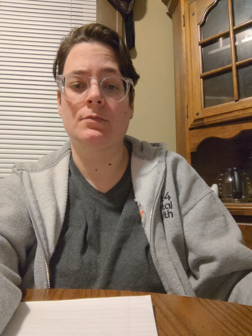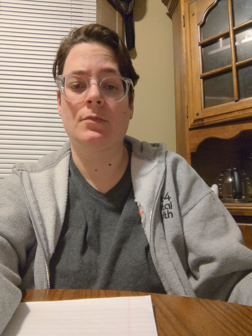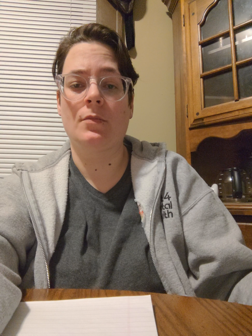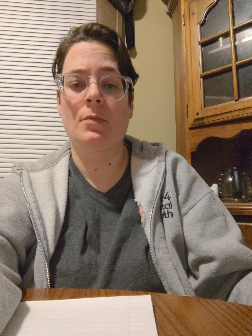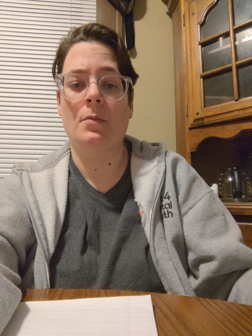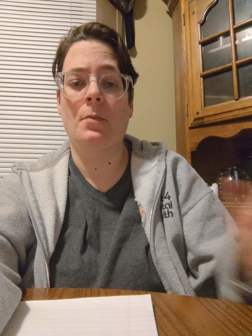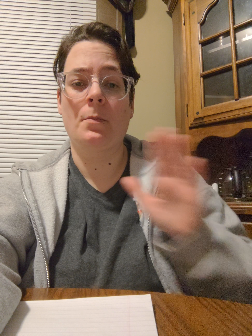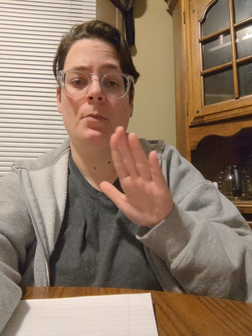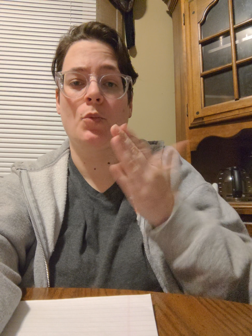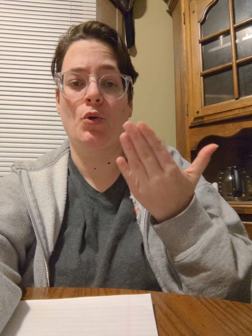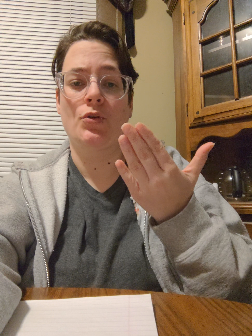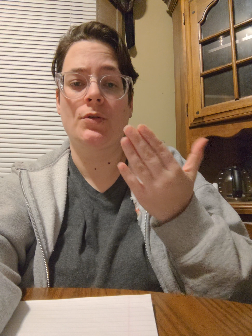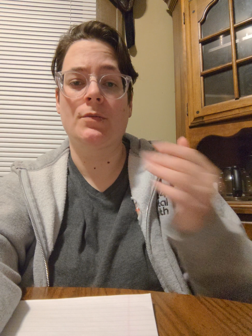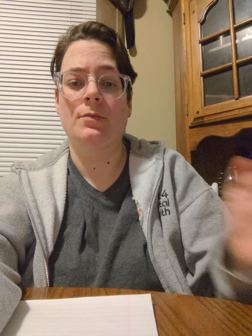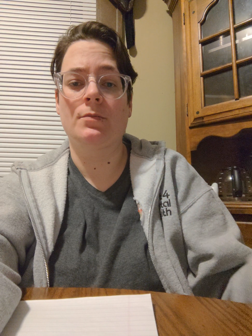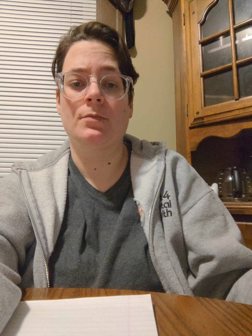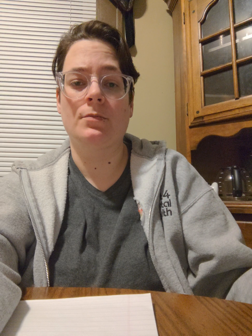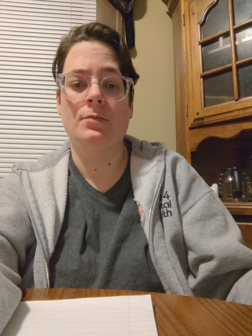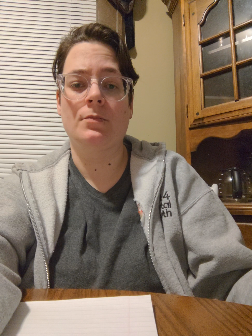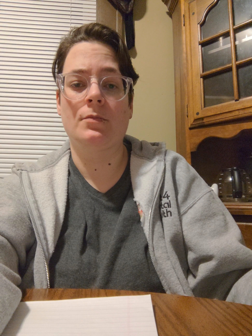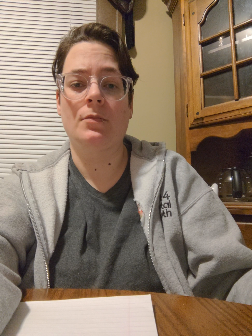book